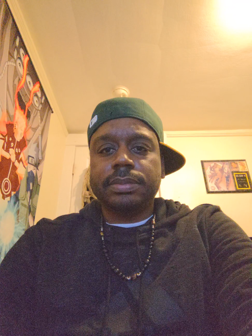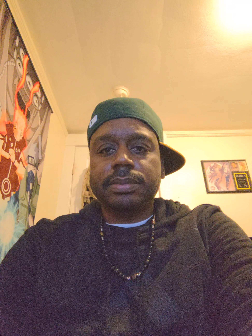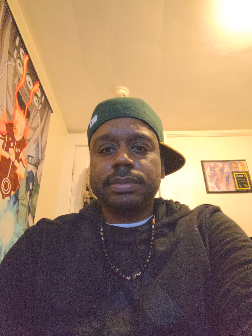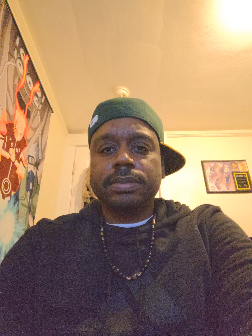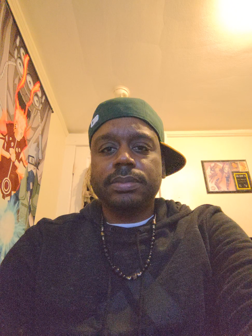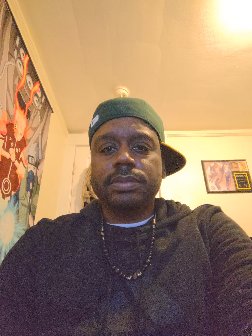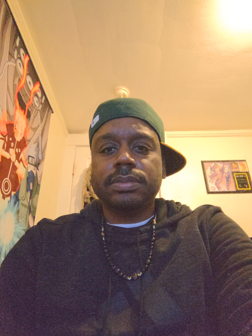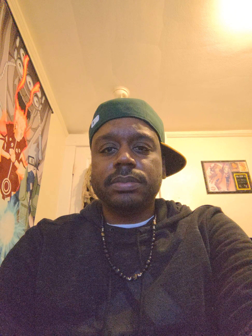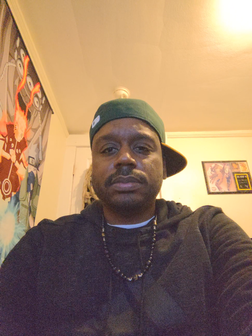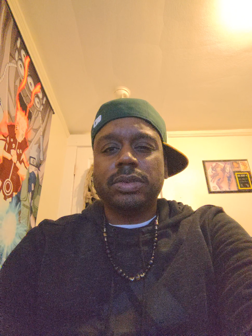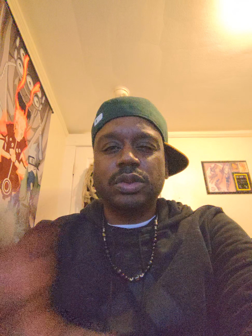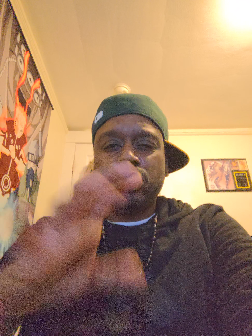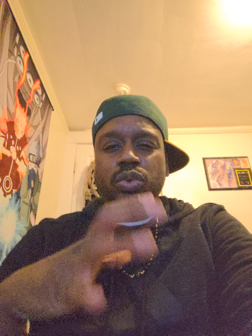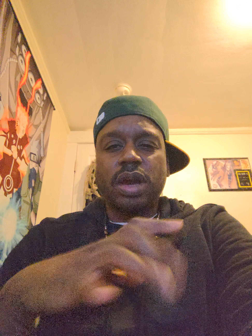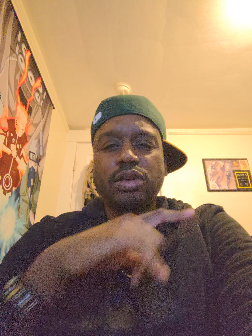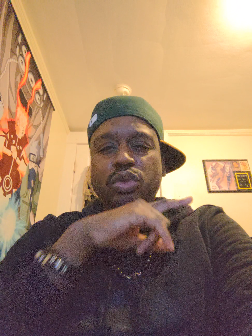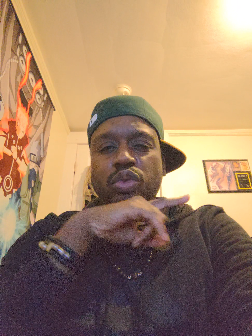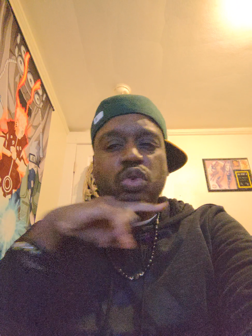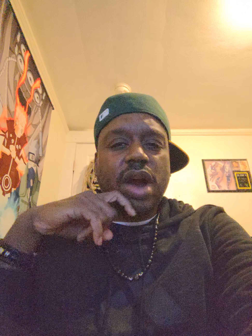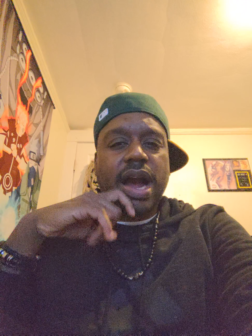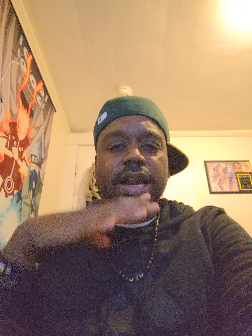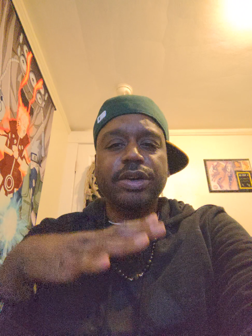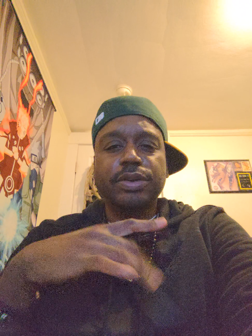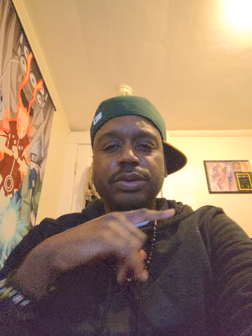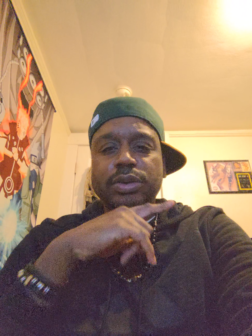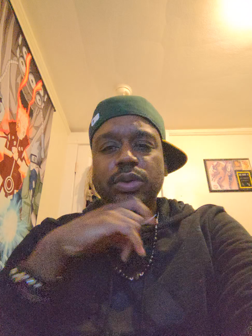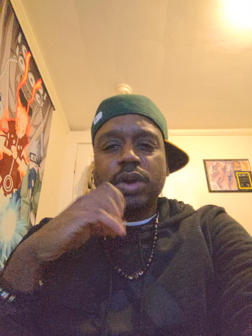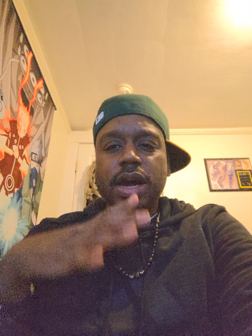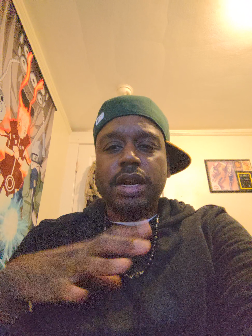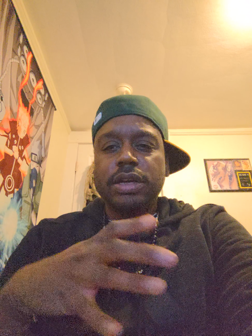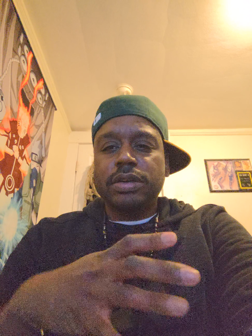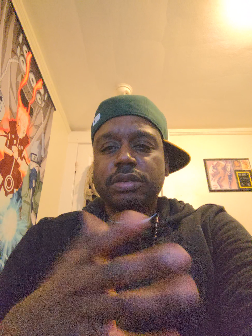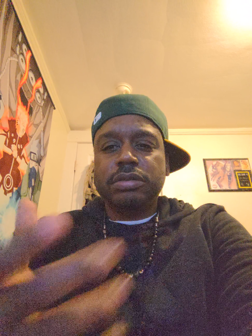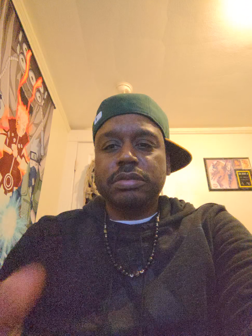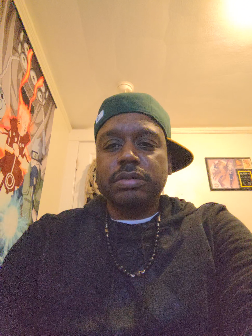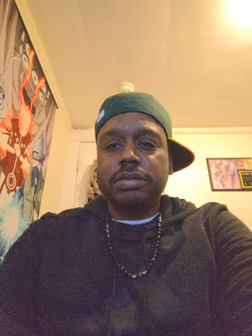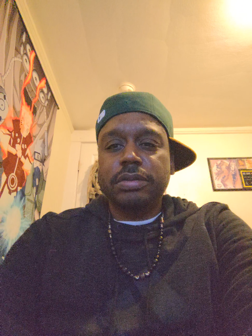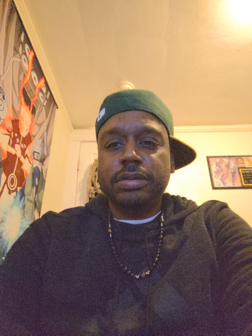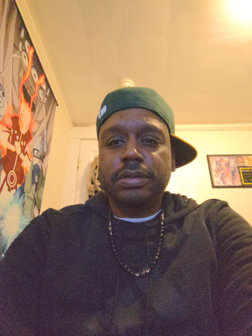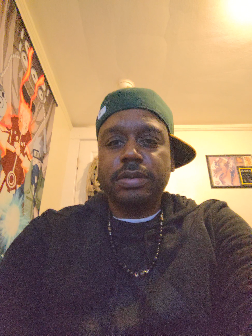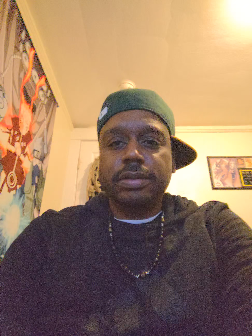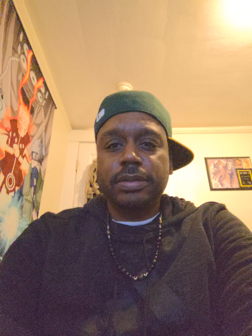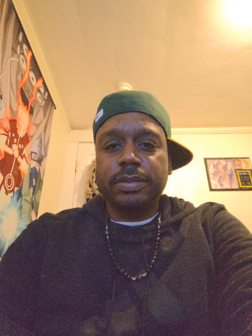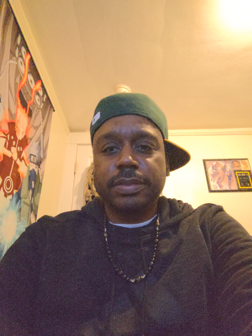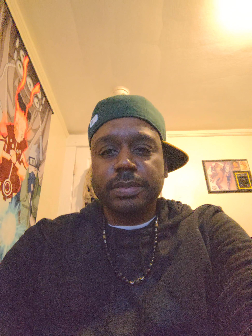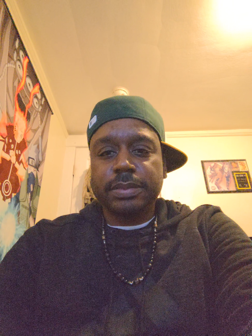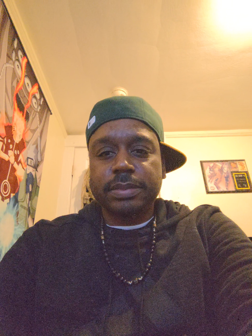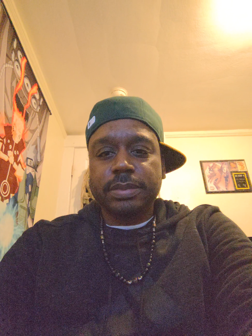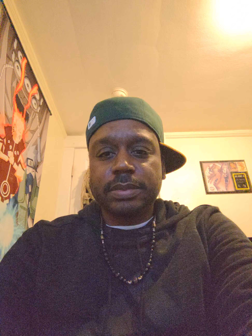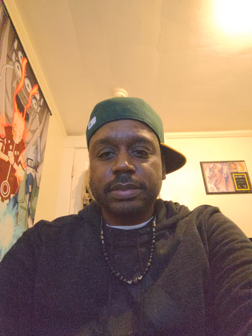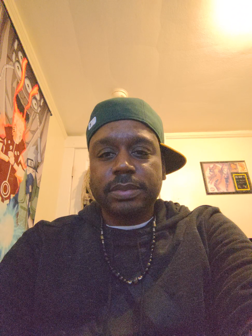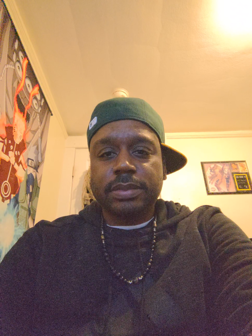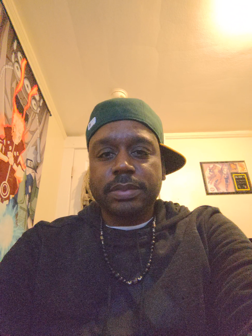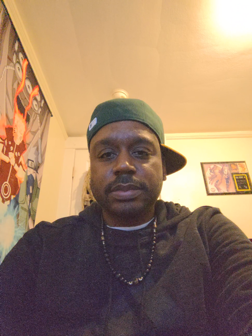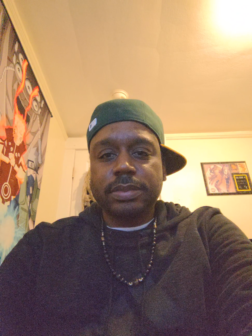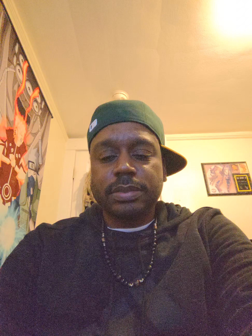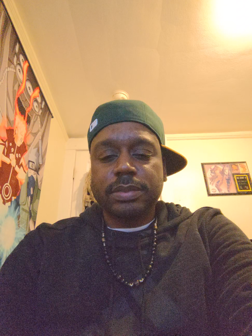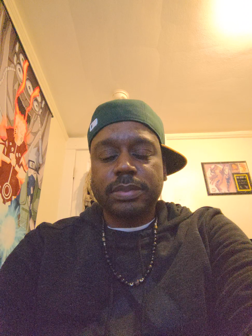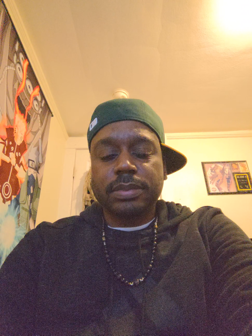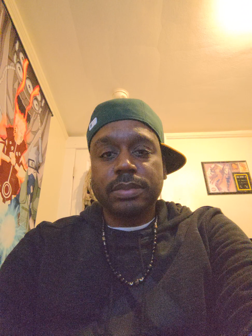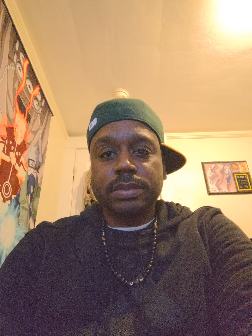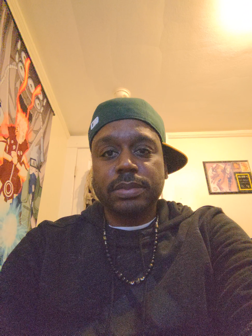dryer